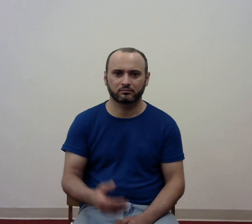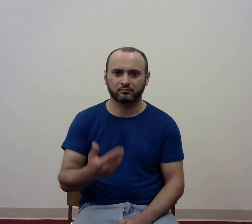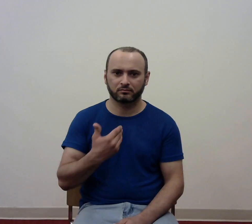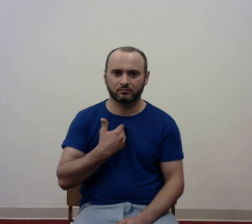mən